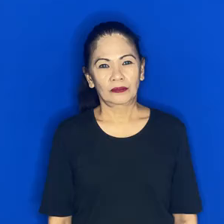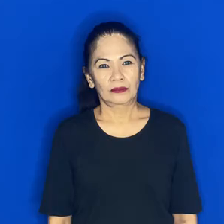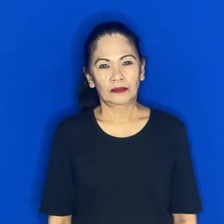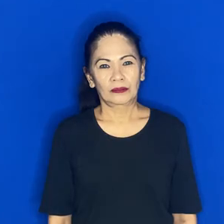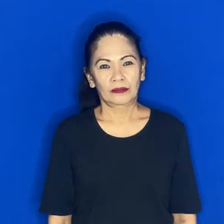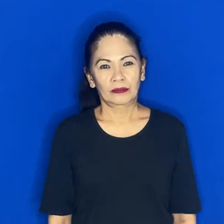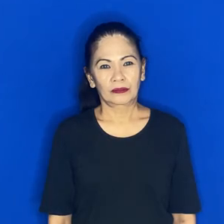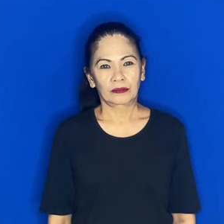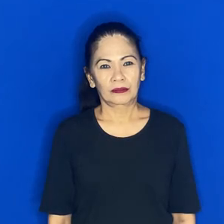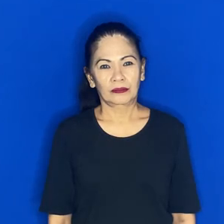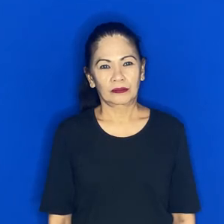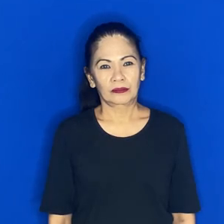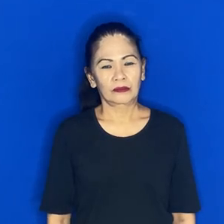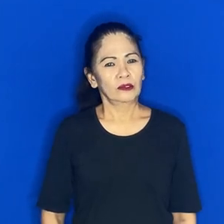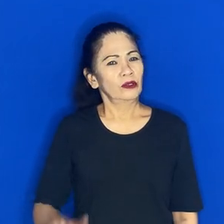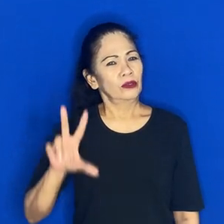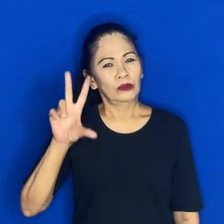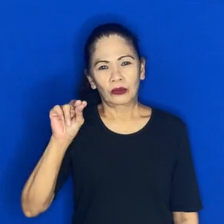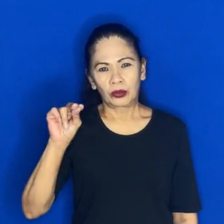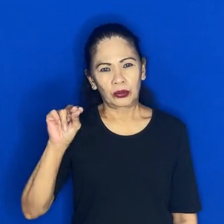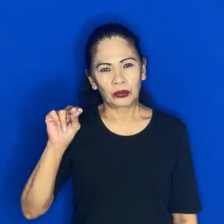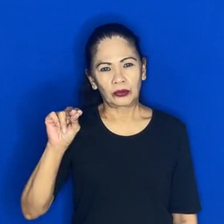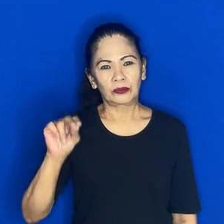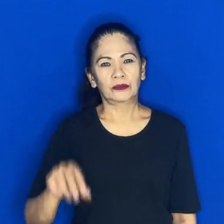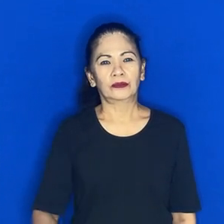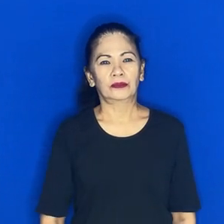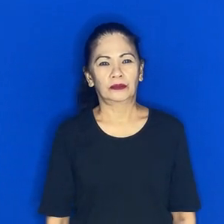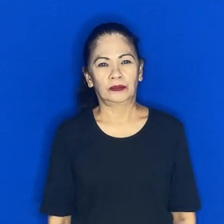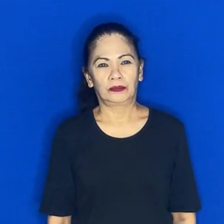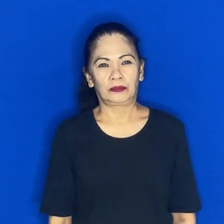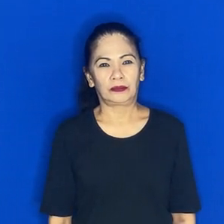no